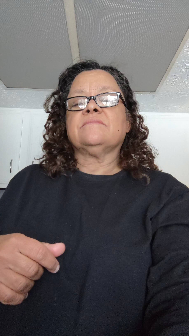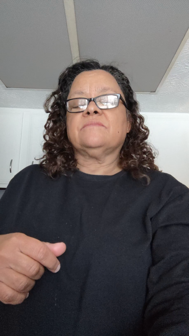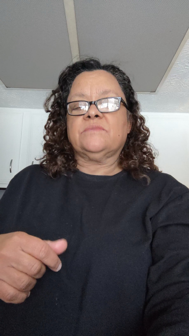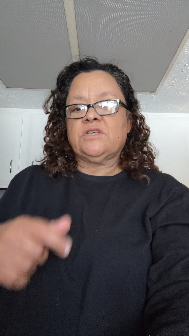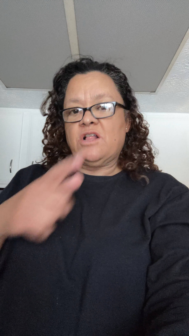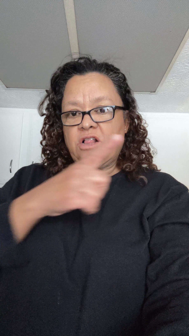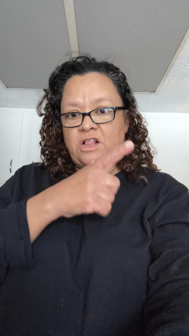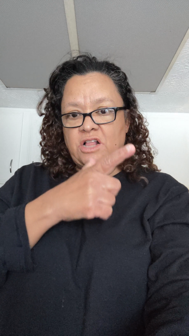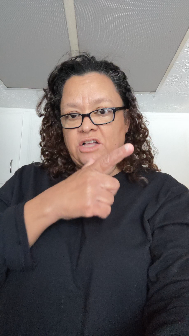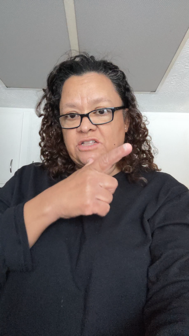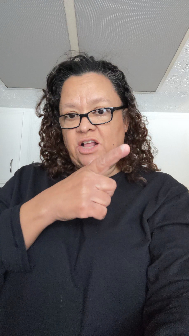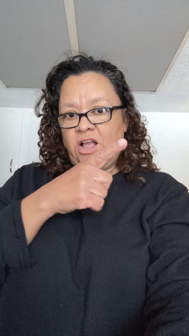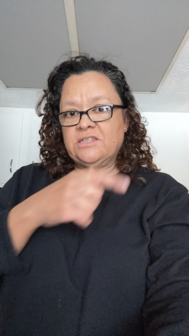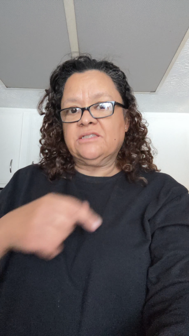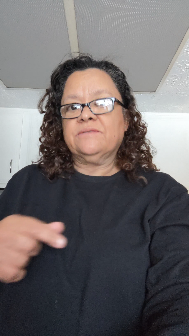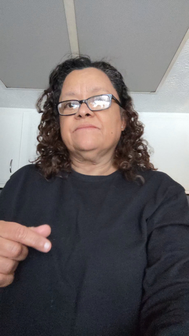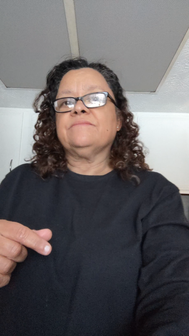lunch